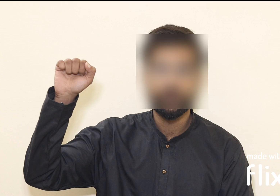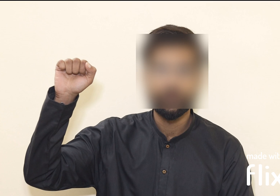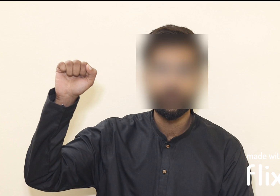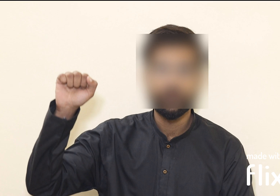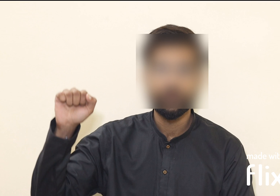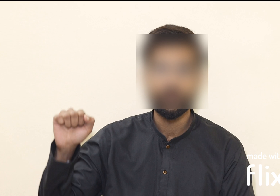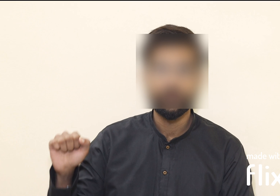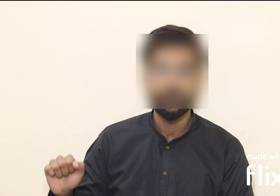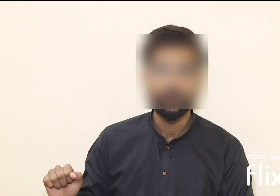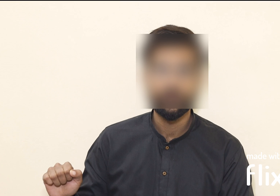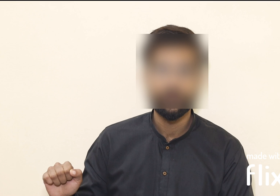آ